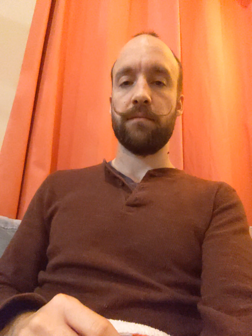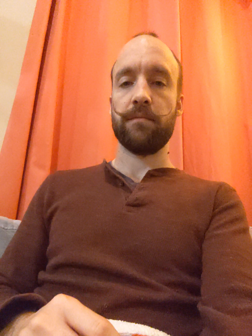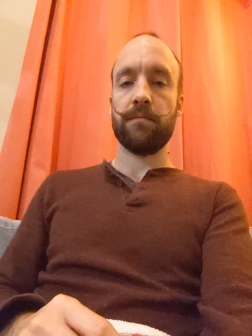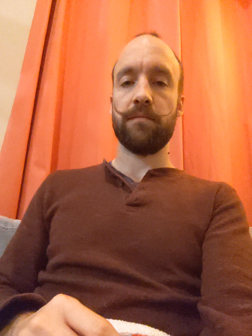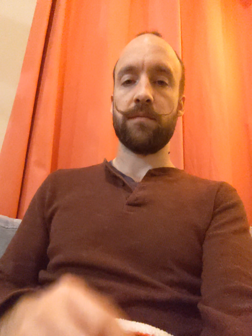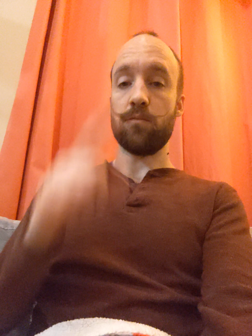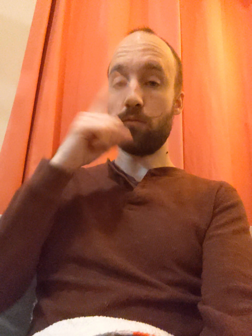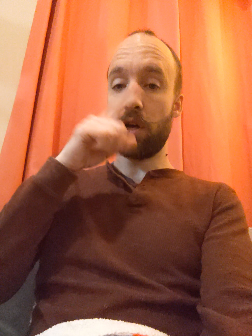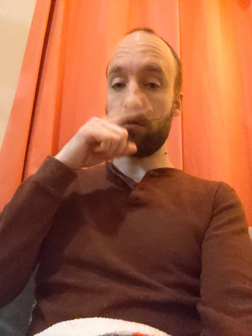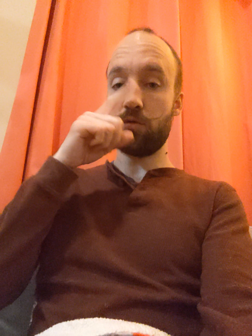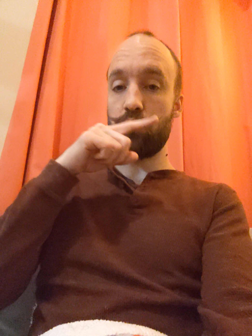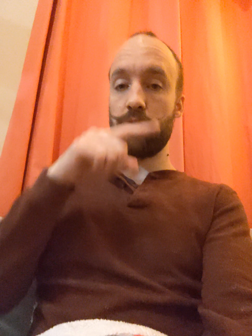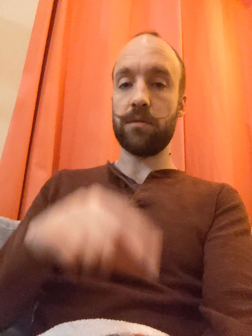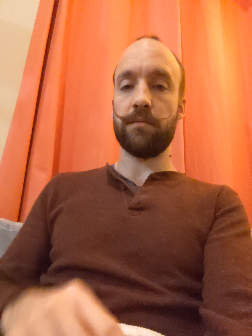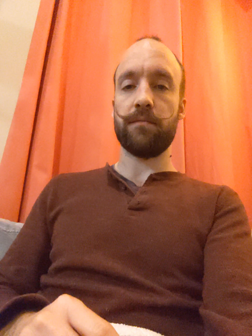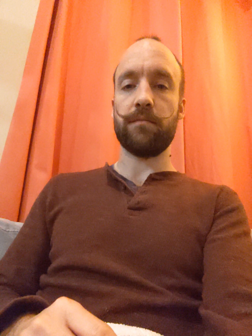mouse